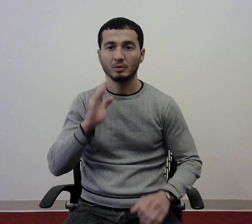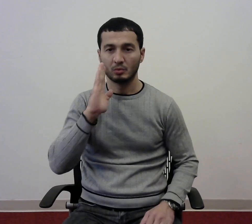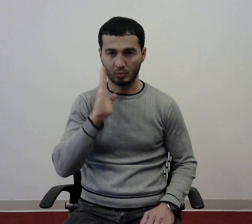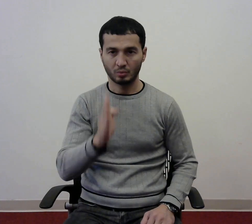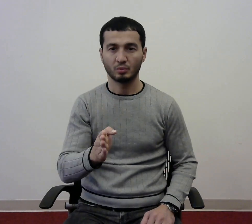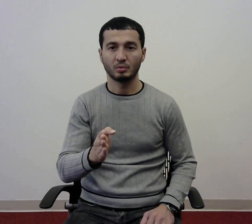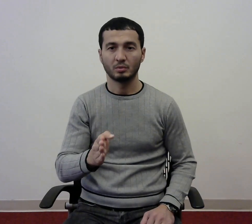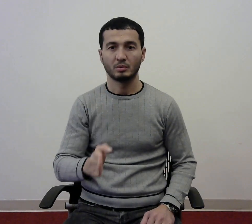olacaq